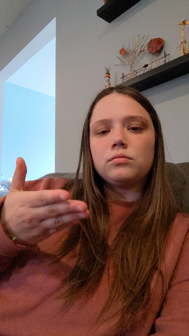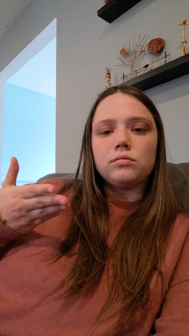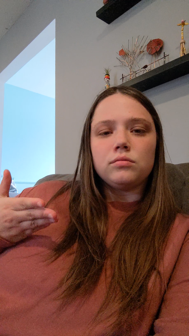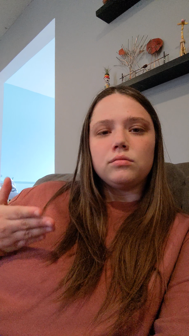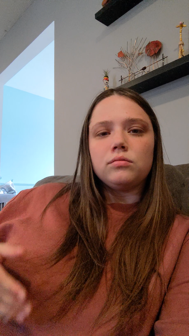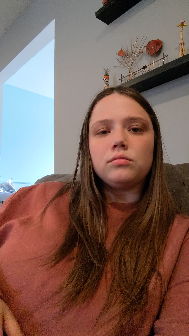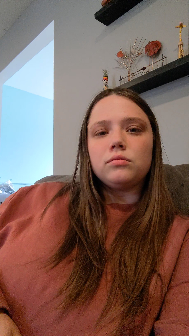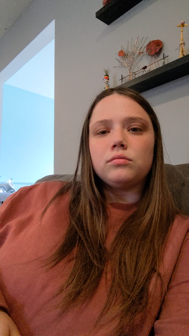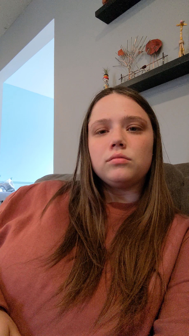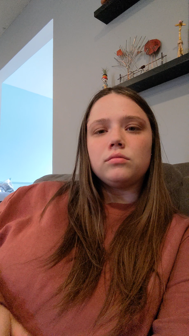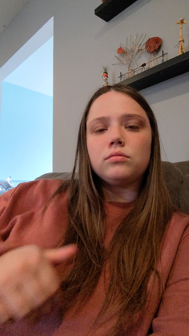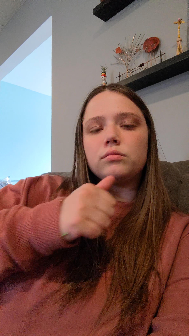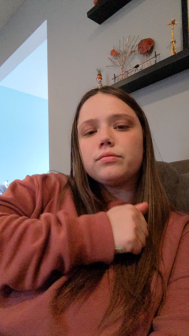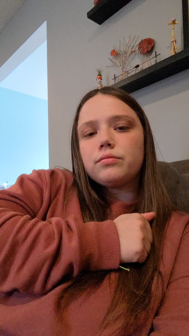hug